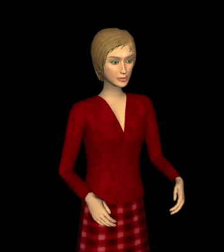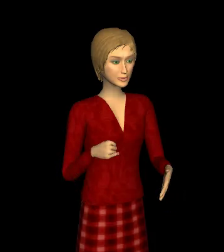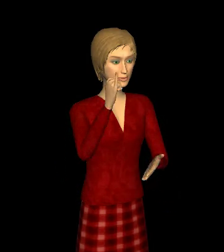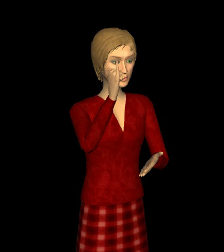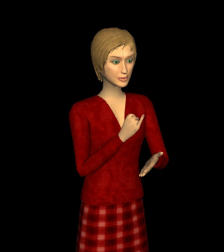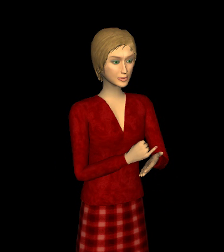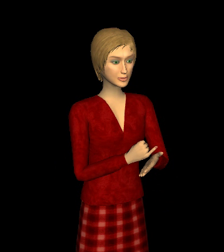حتى